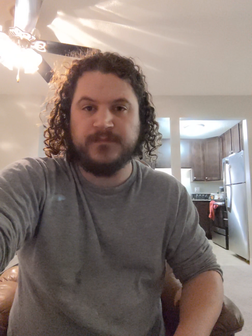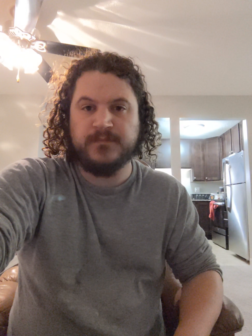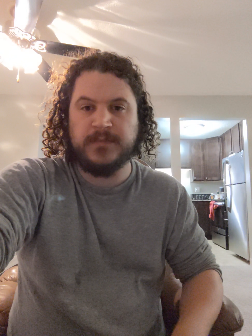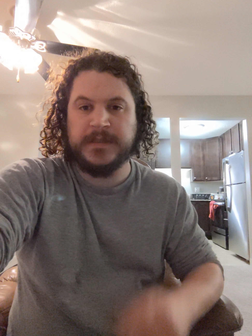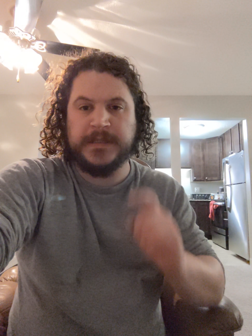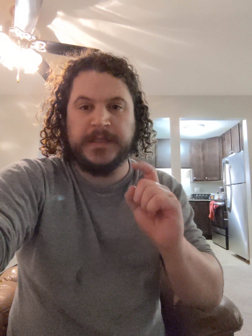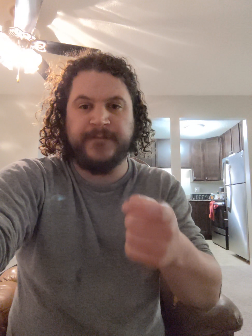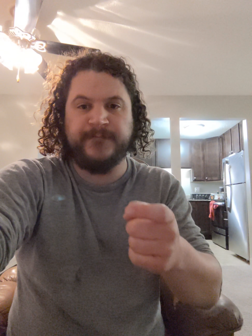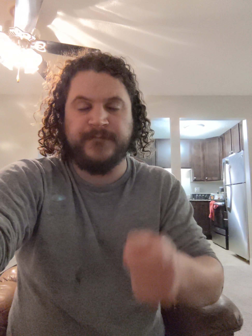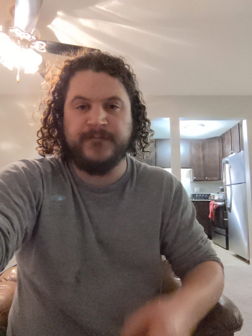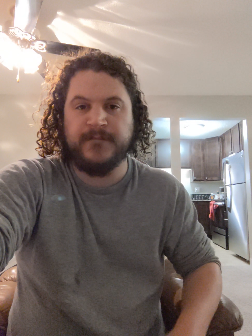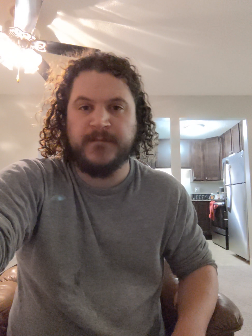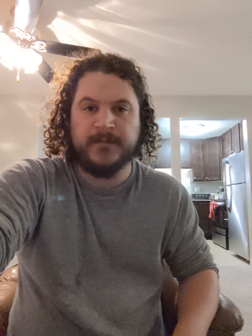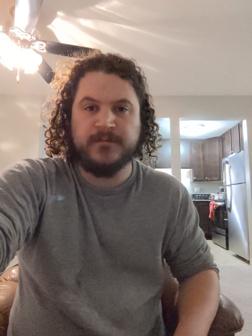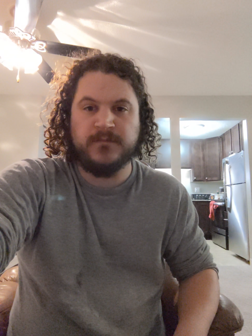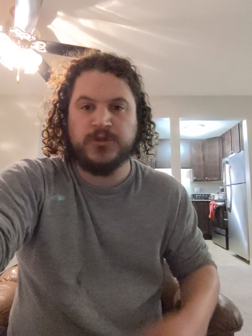gift